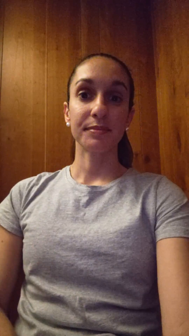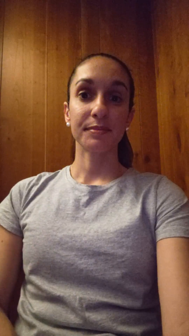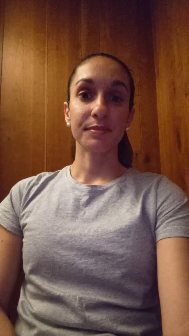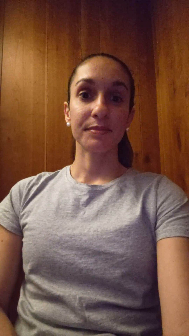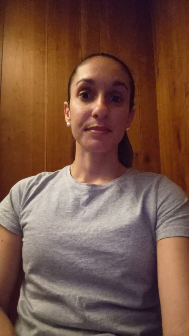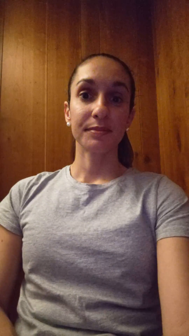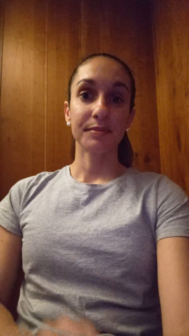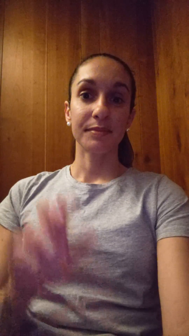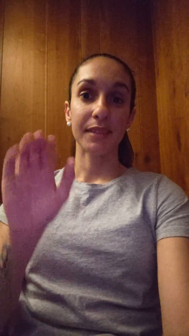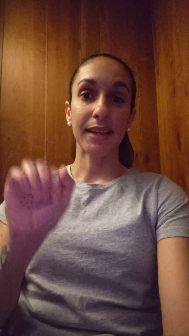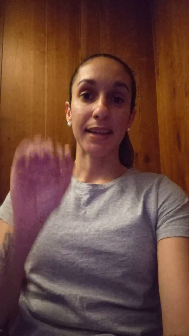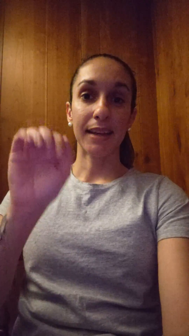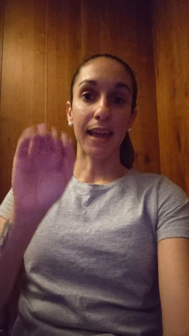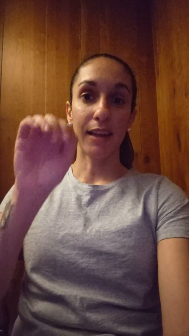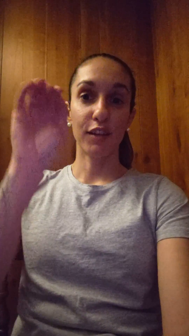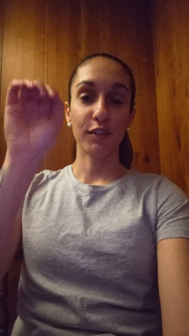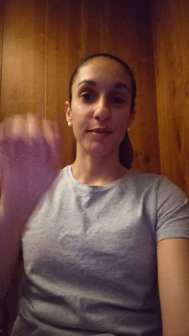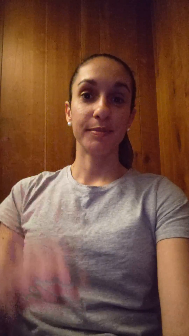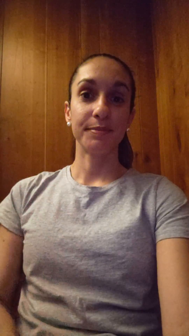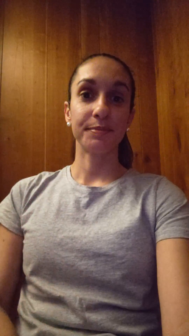ladder